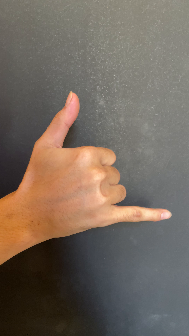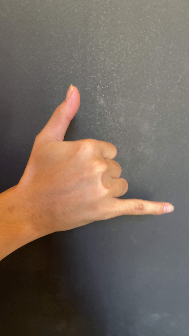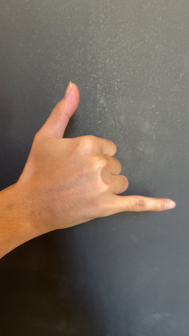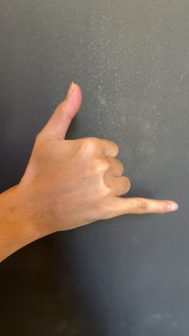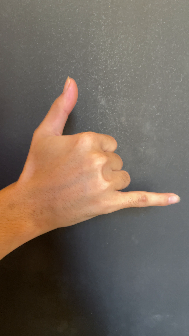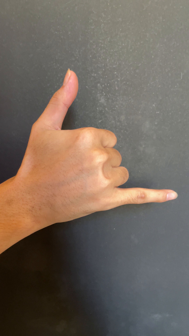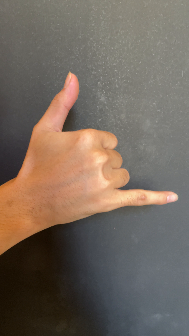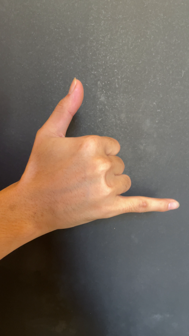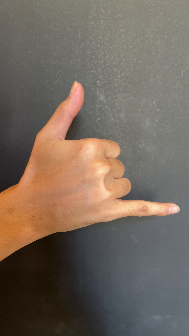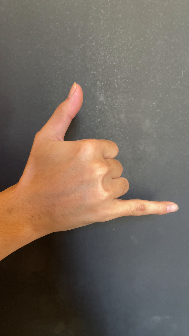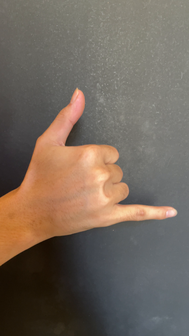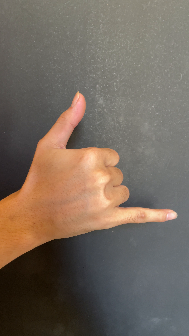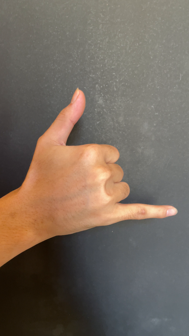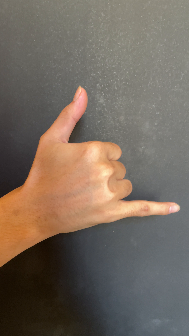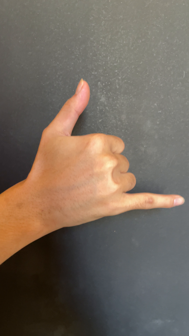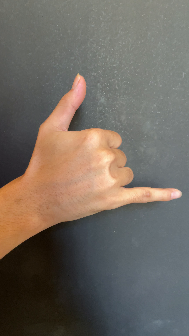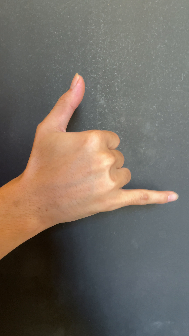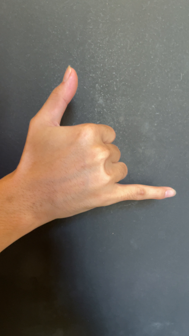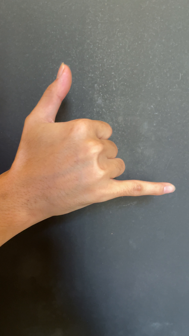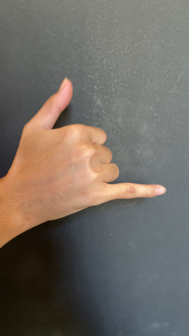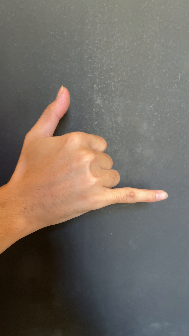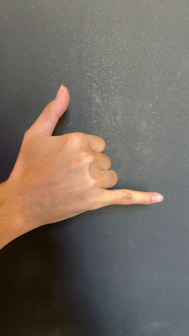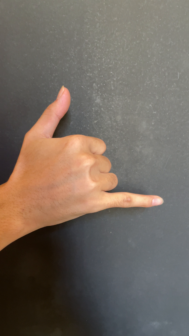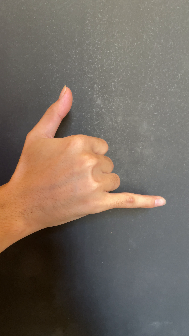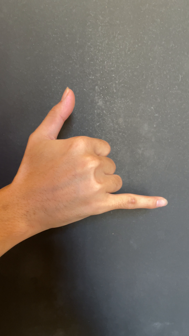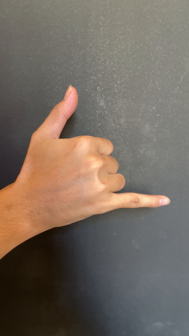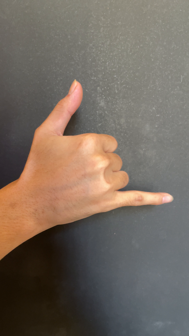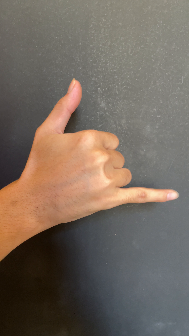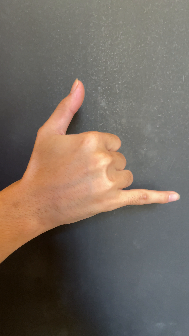ङ